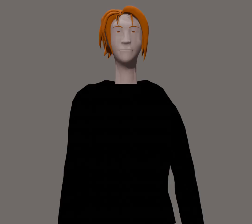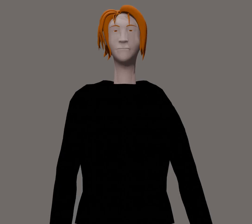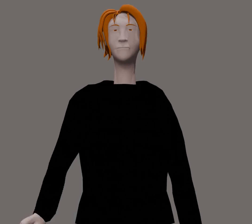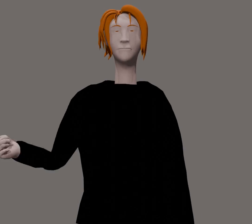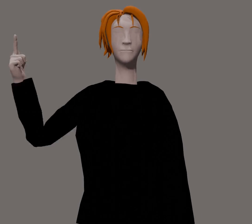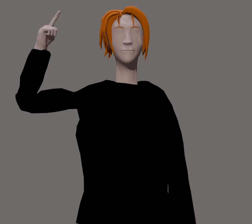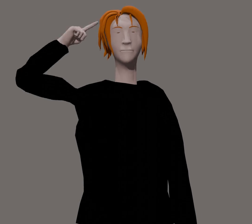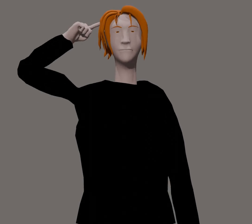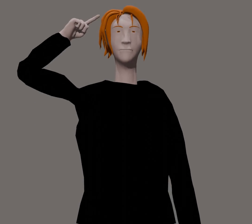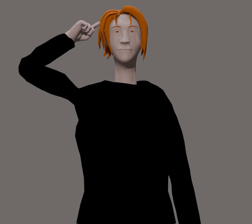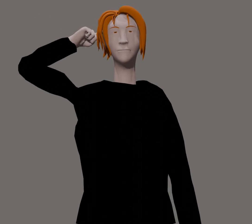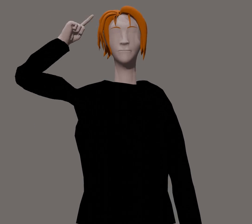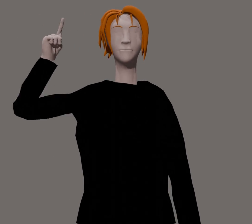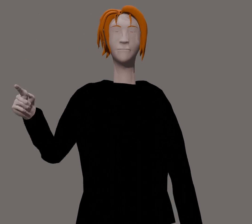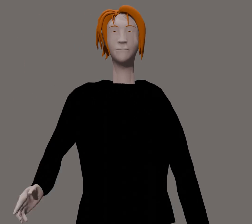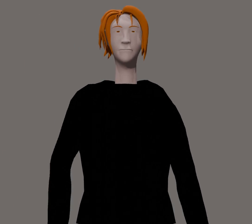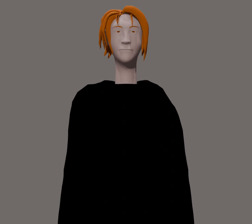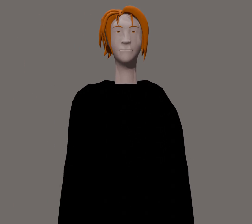Conscience